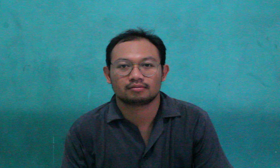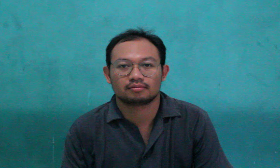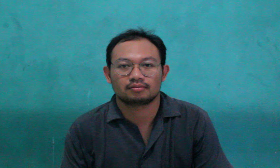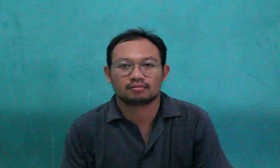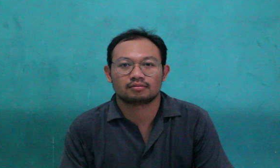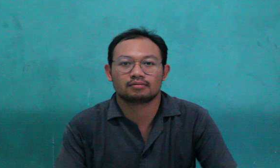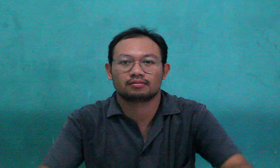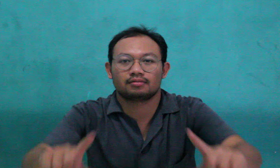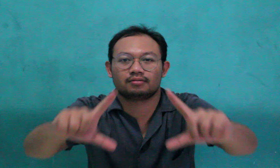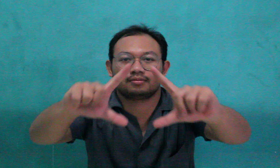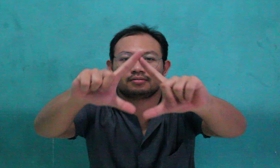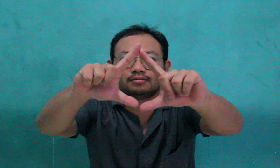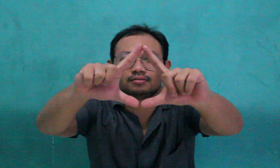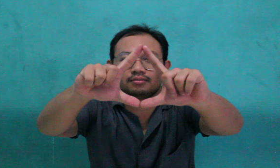A